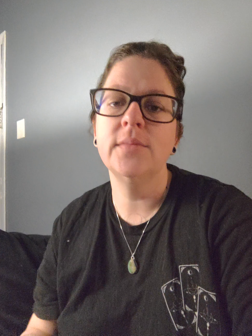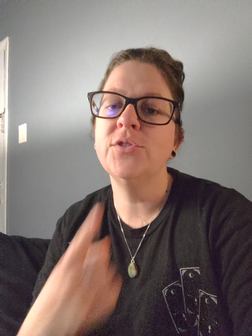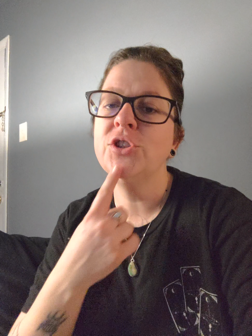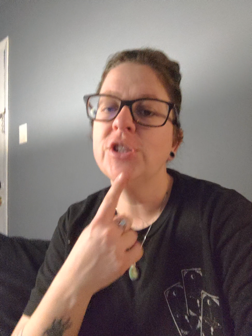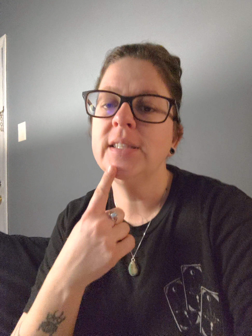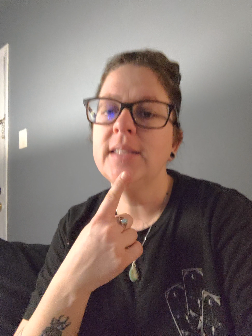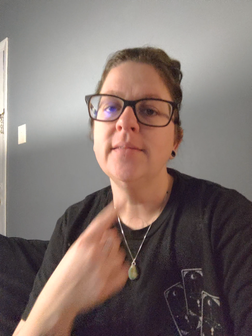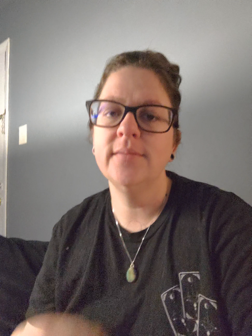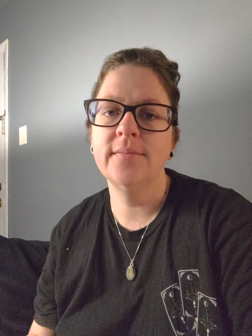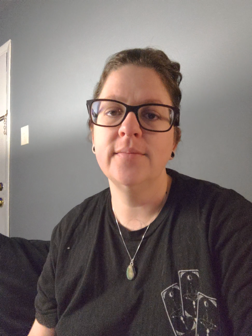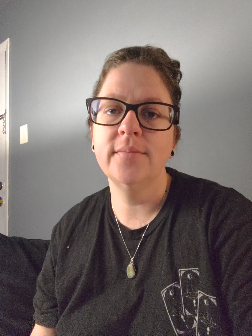chin